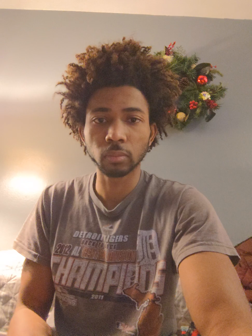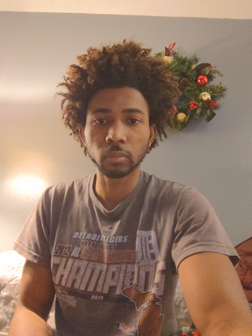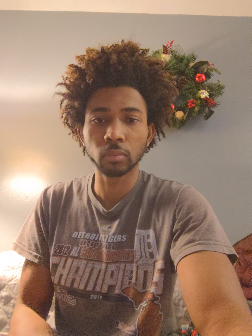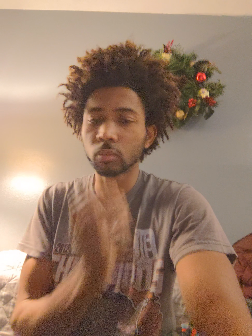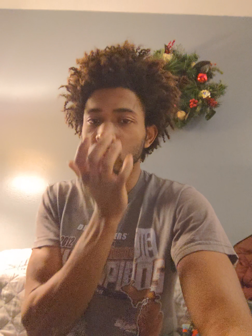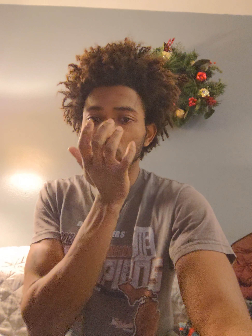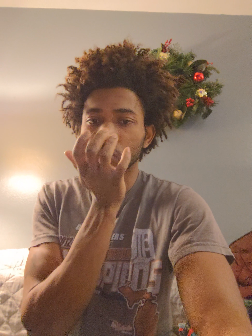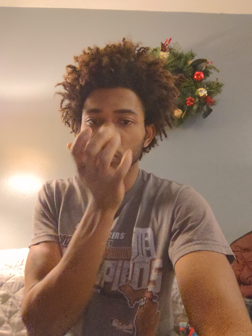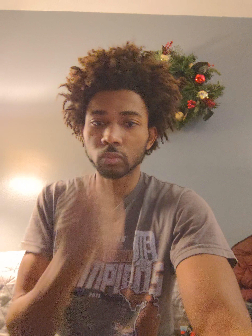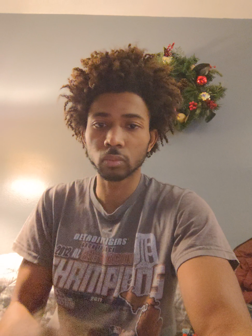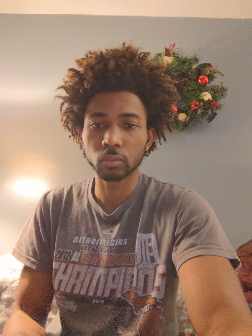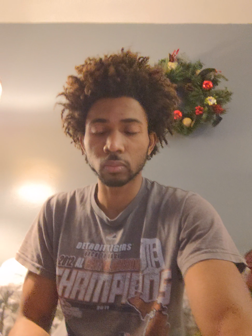grass